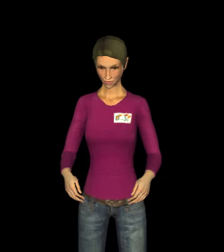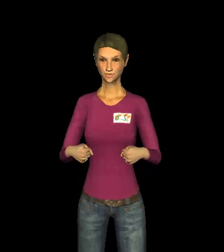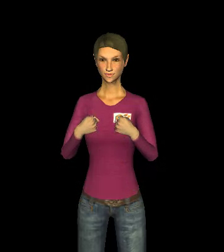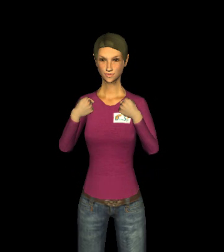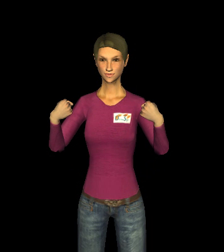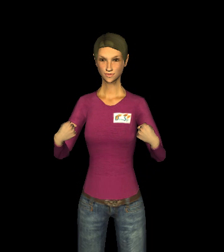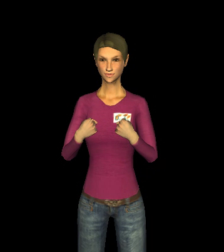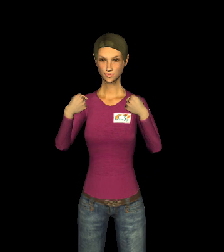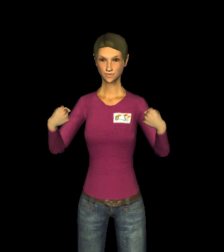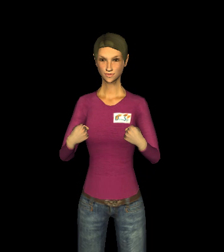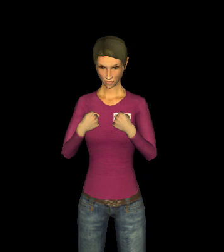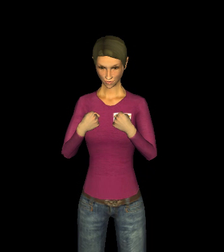إجراء